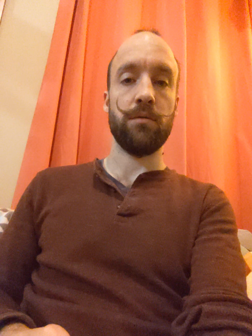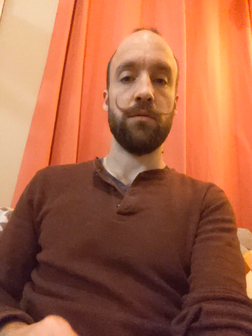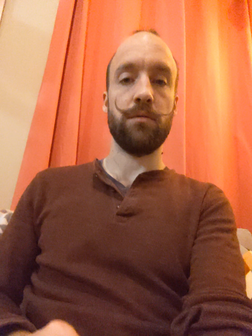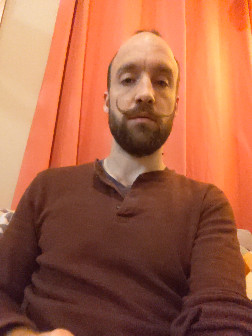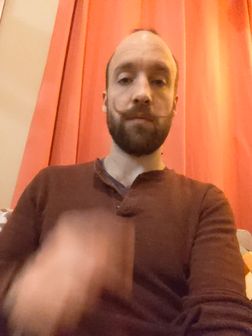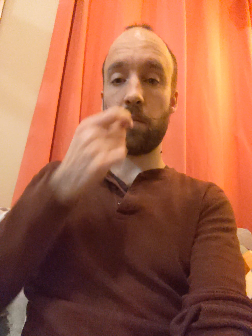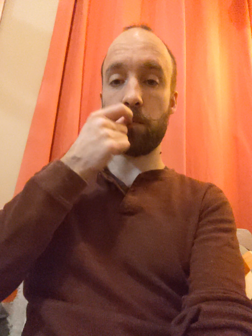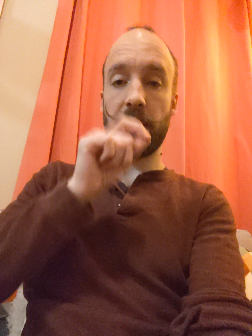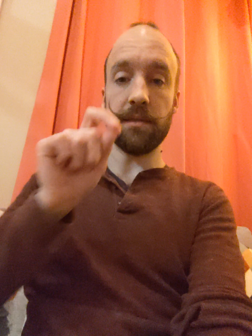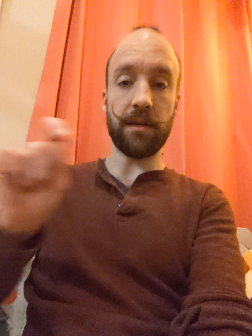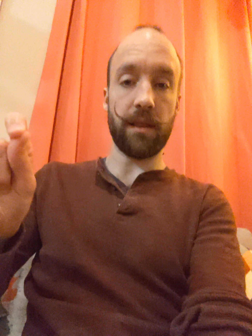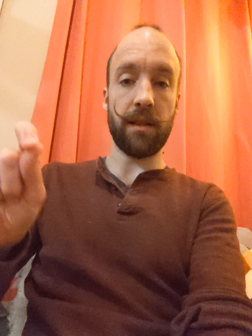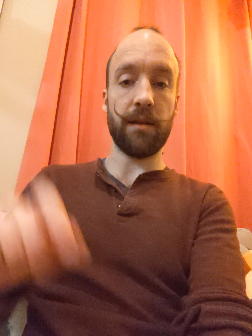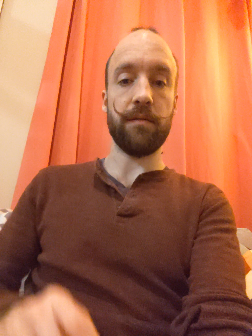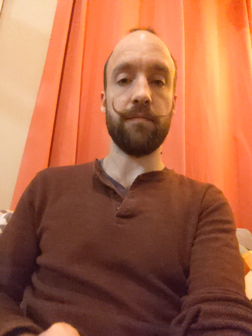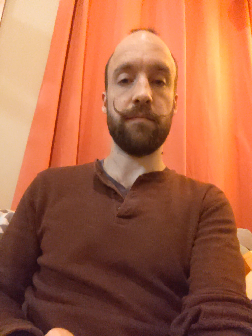pencil